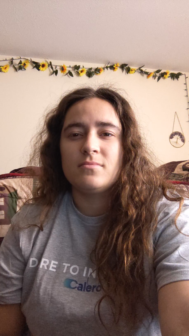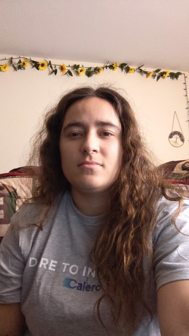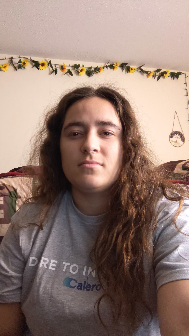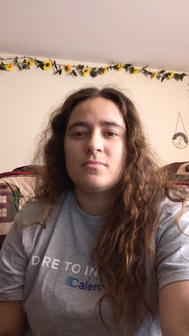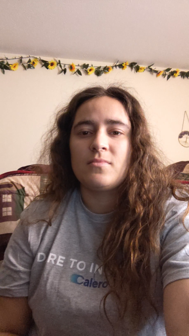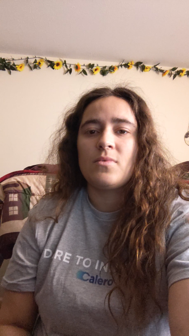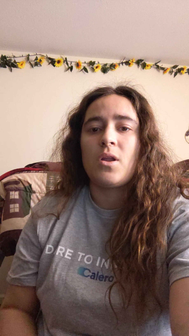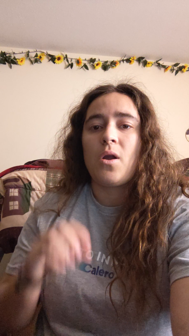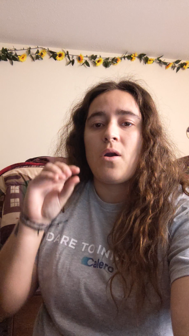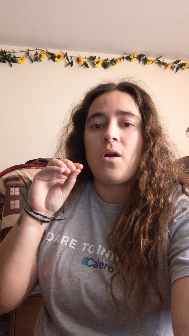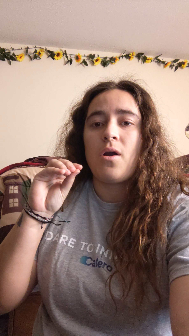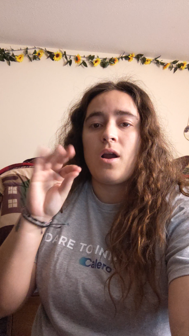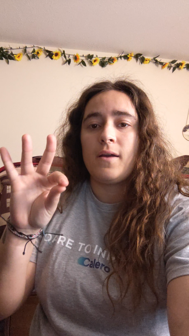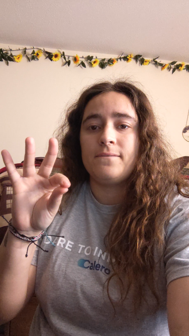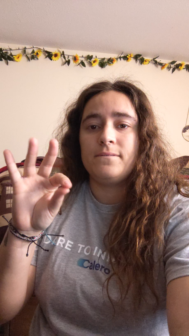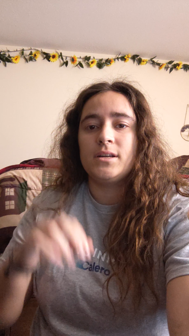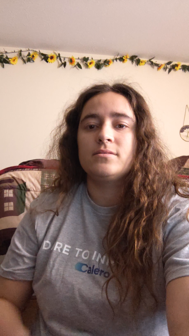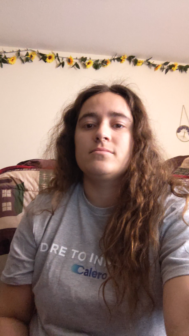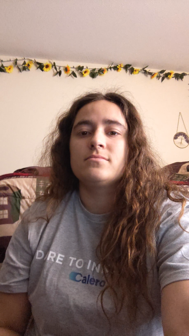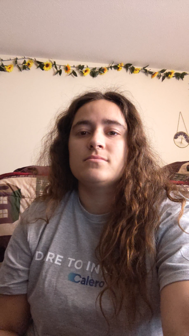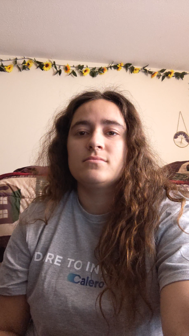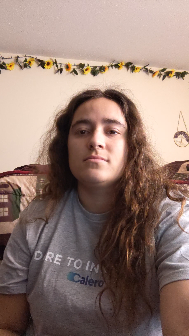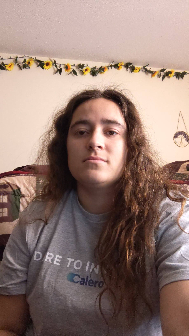of